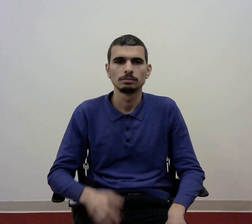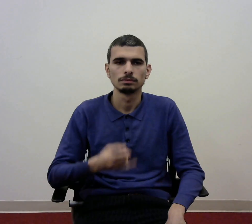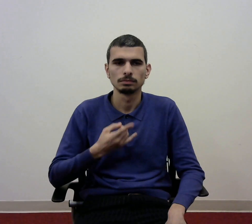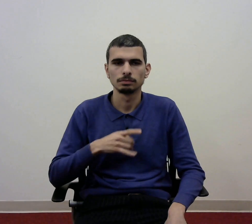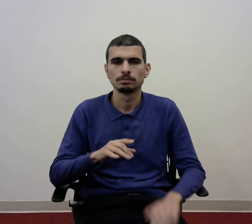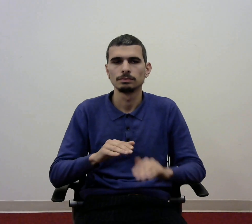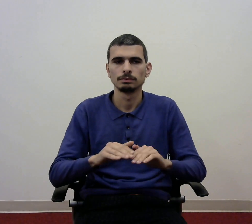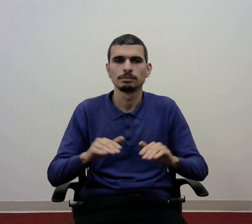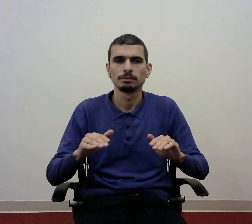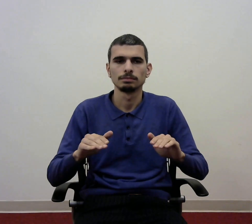uşaq